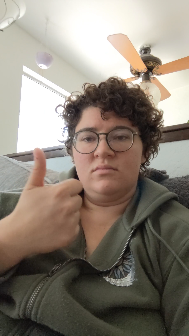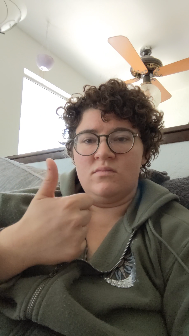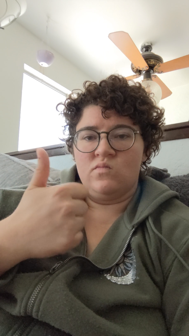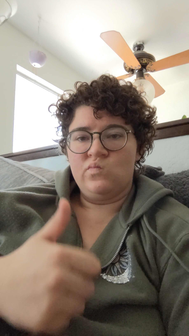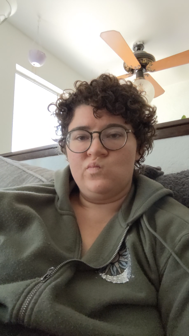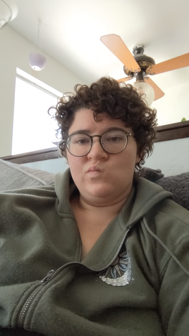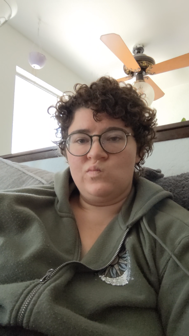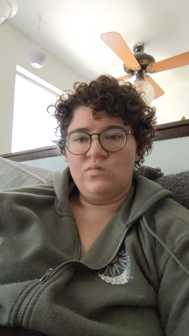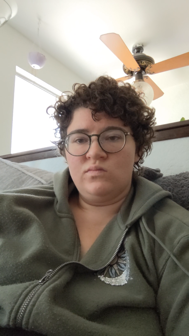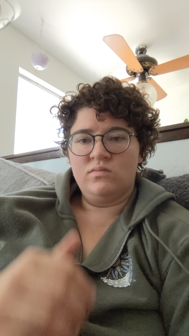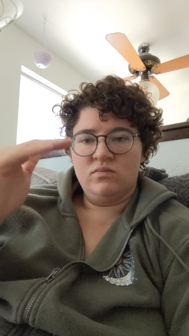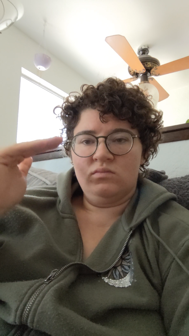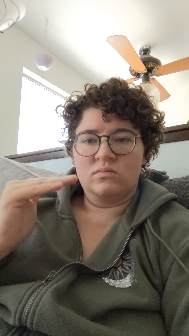short